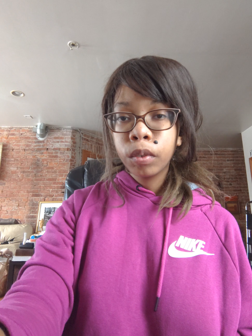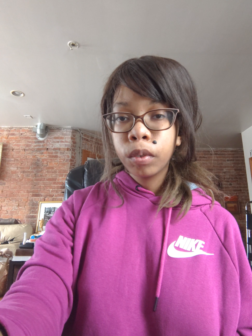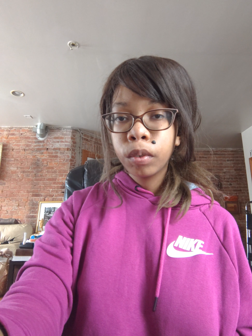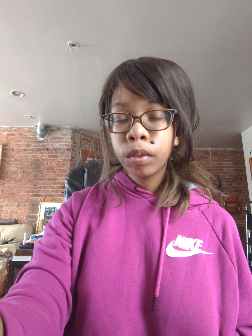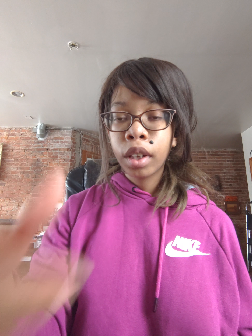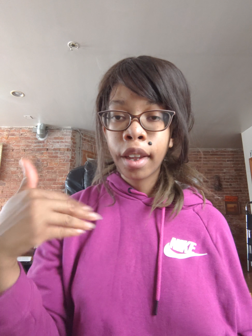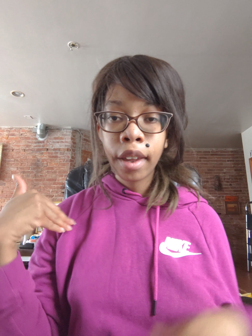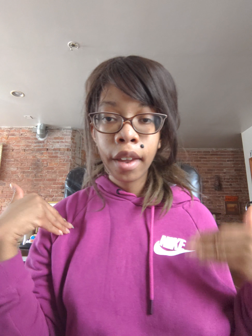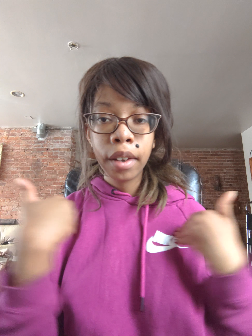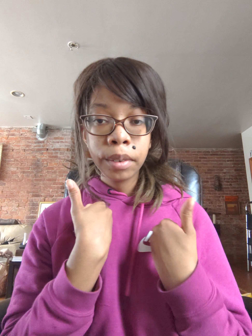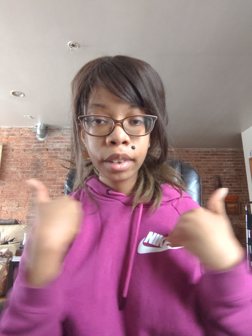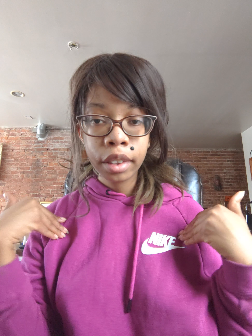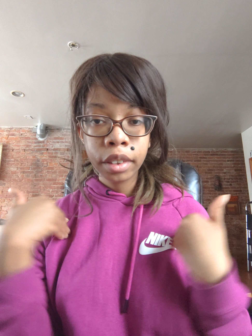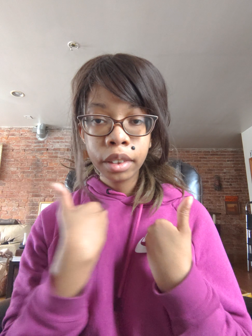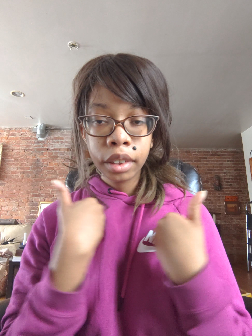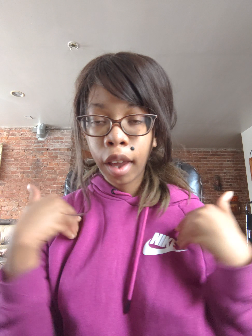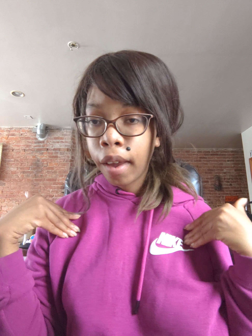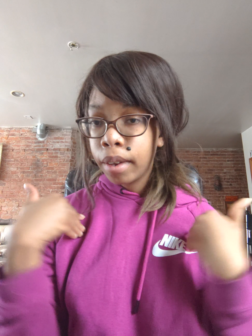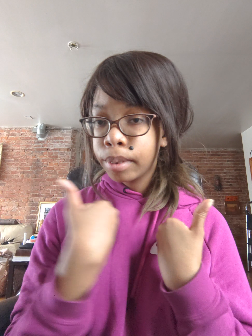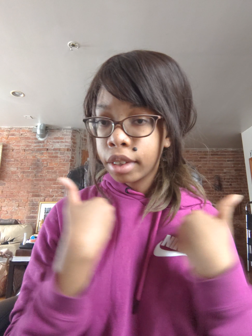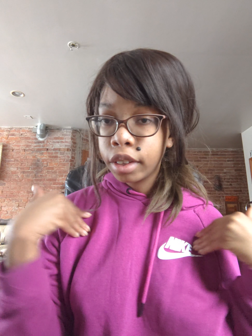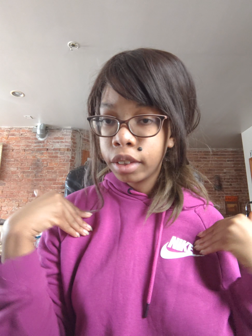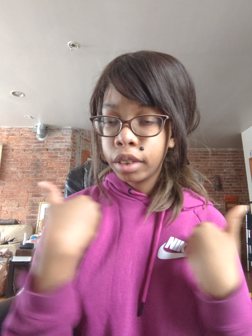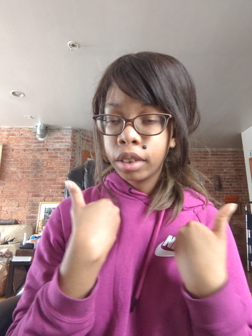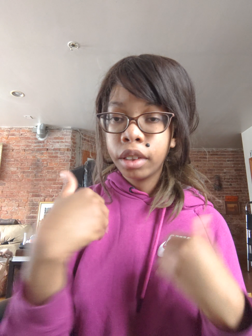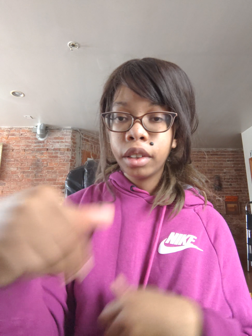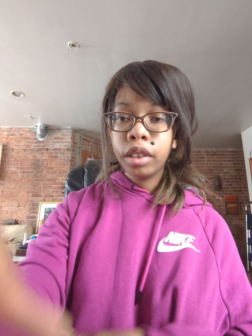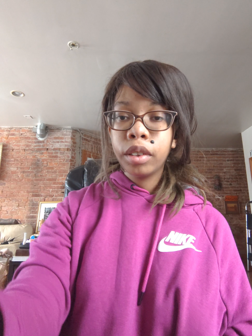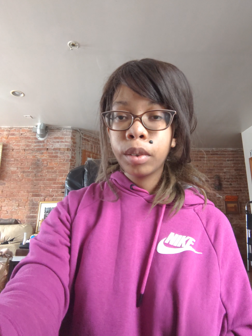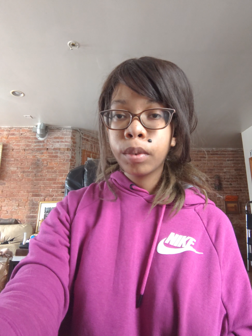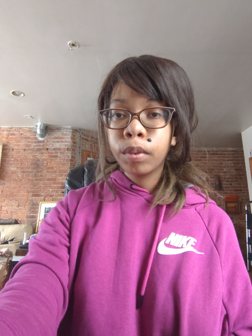animal